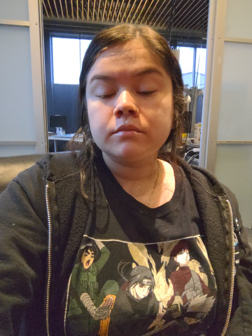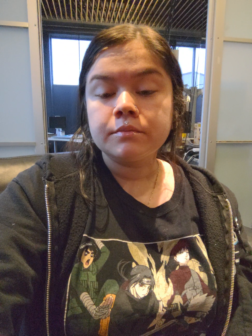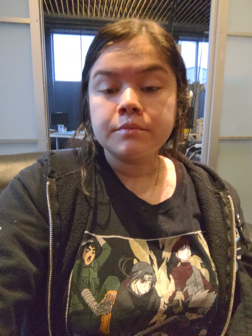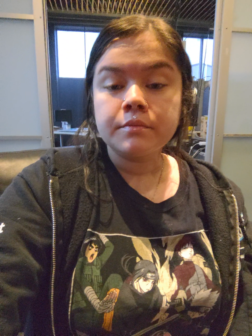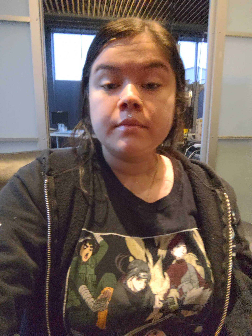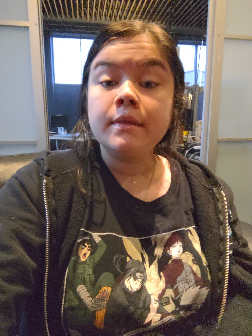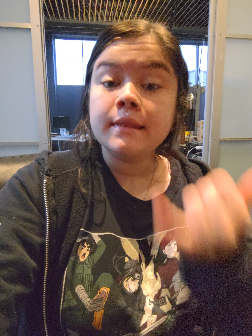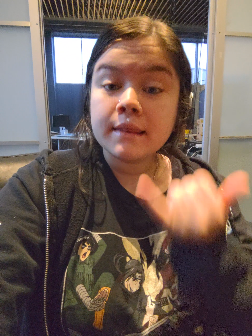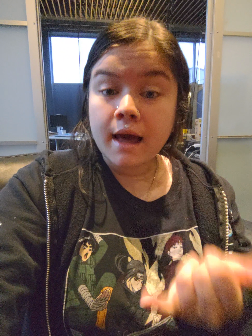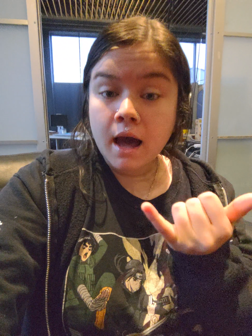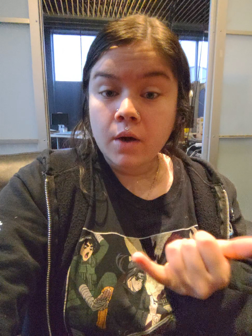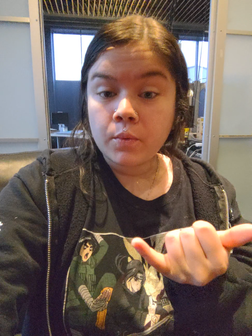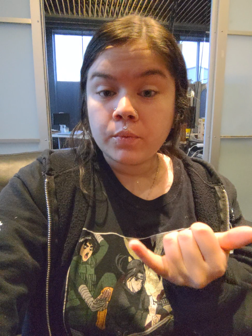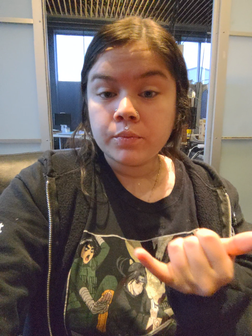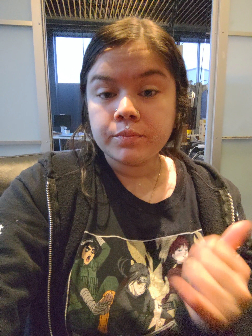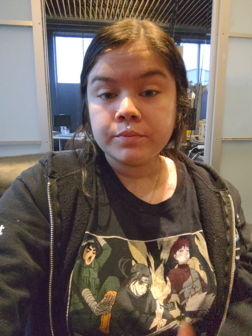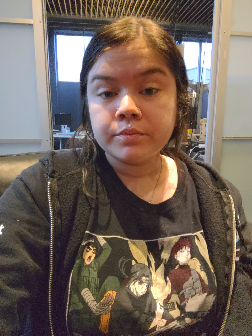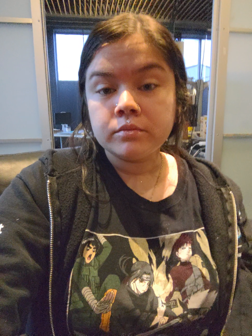now